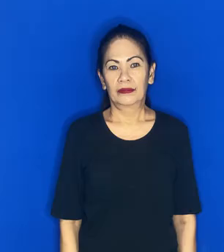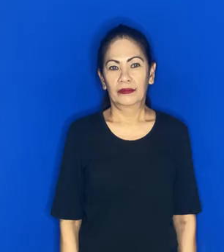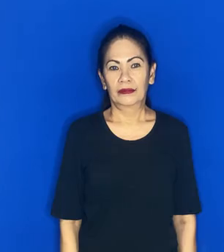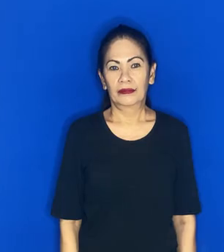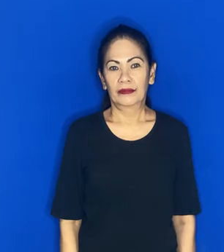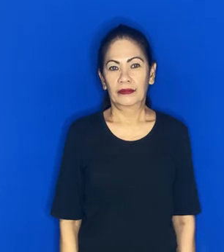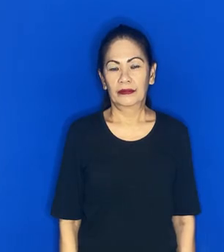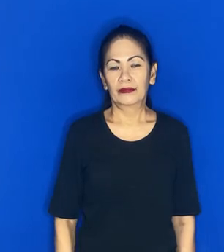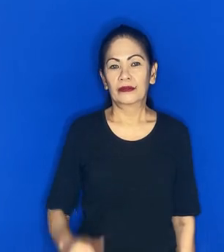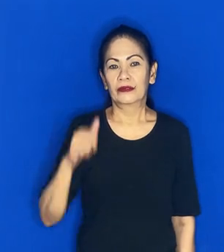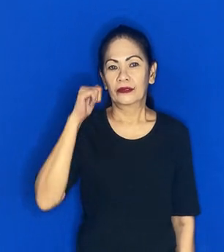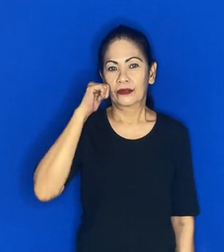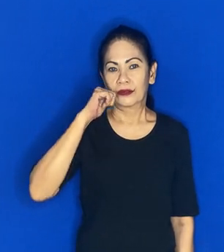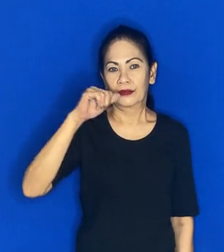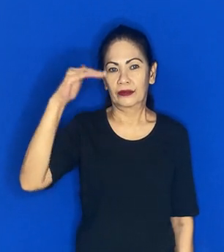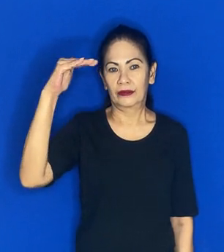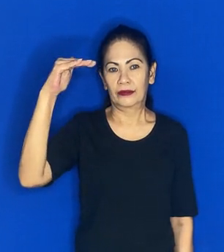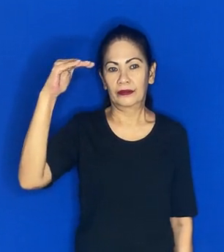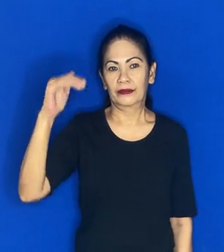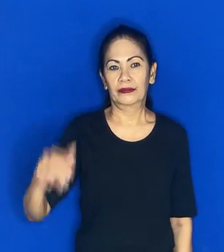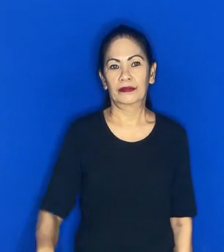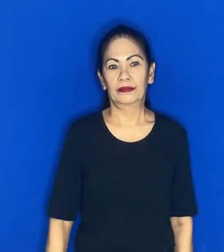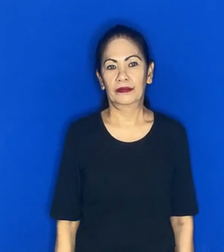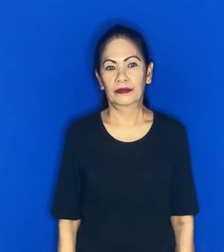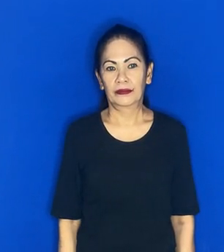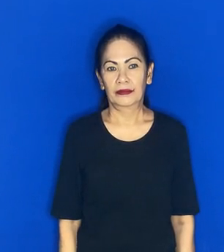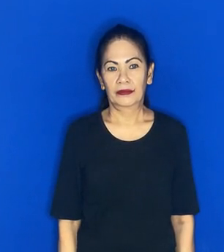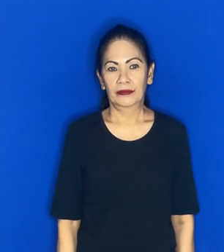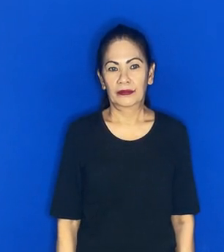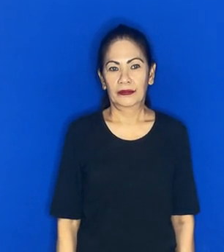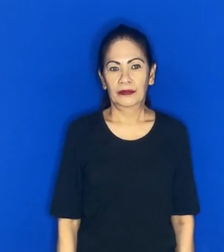woman